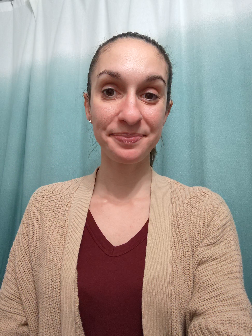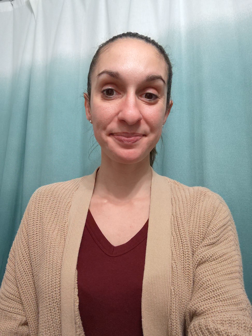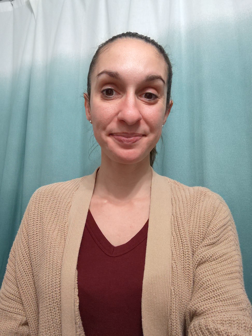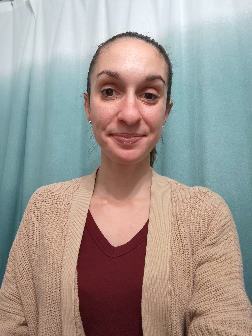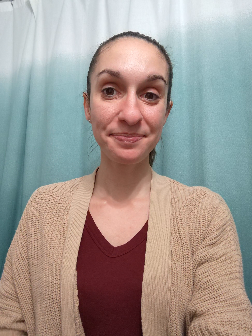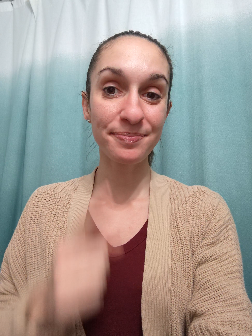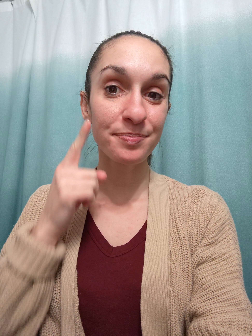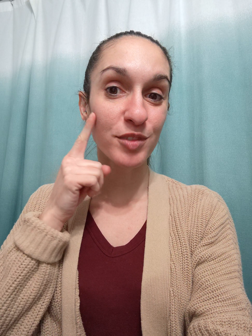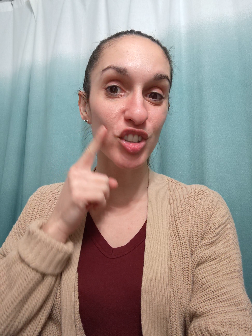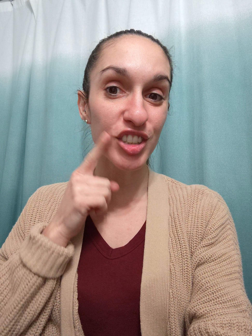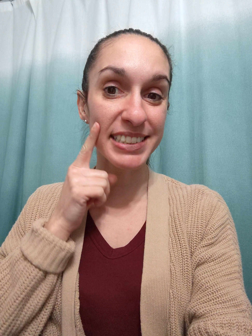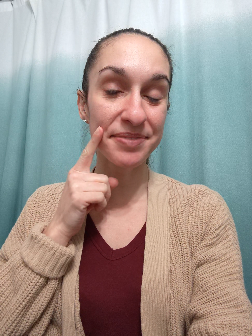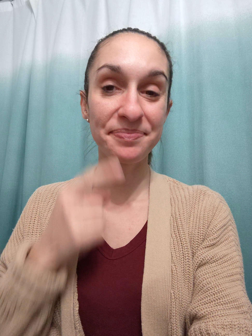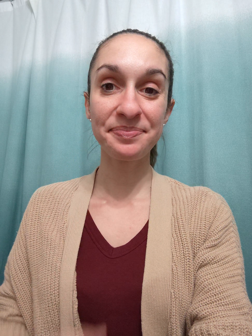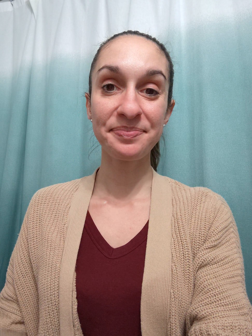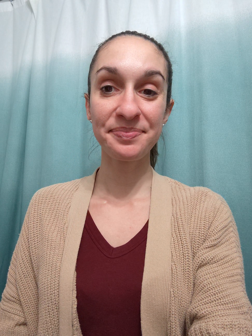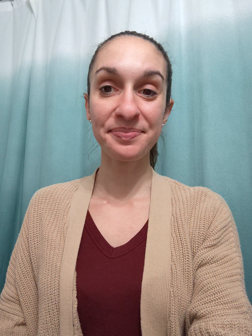cheek